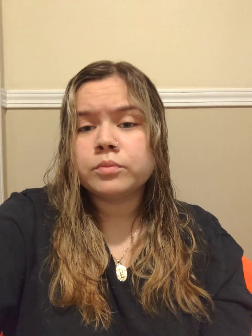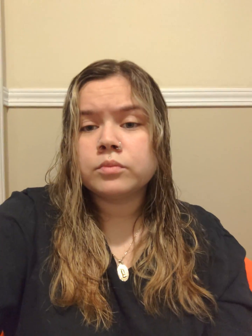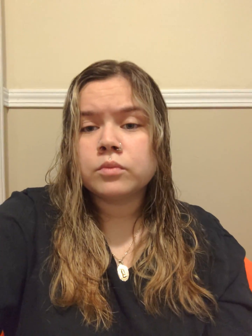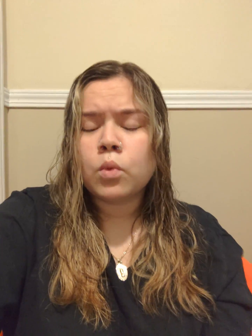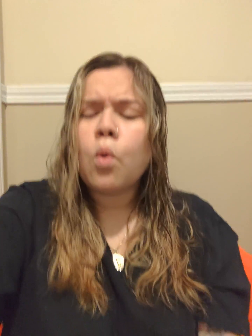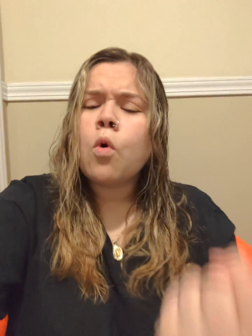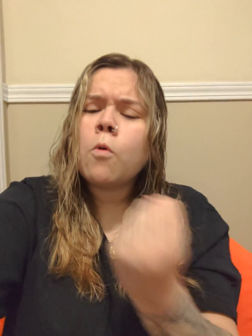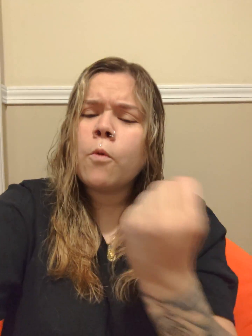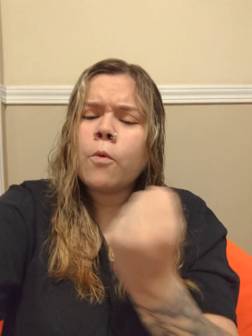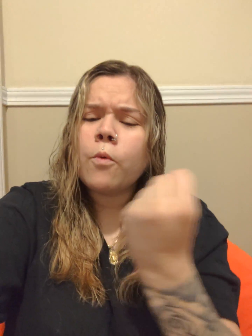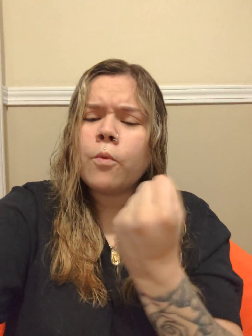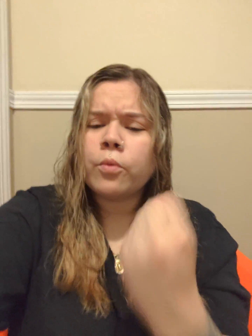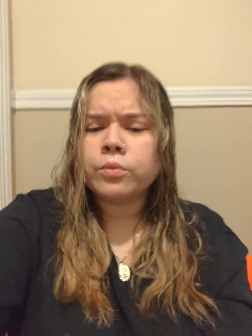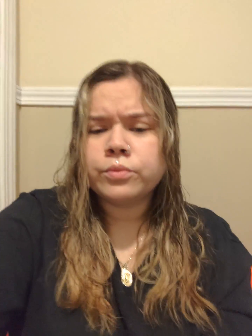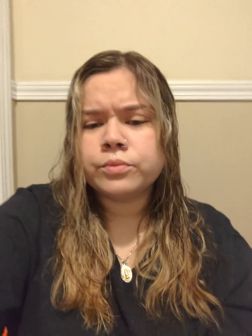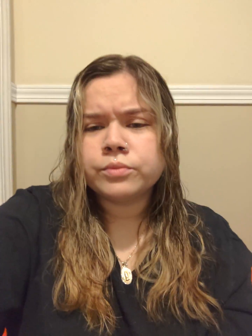hold